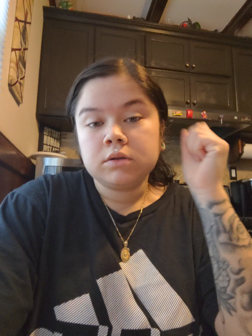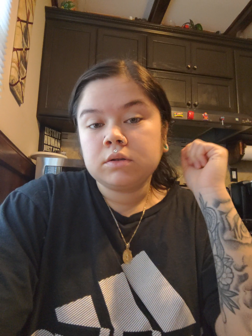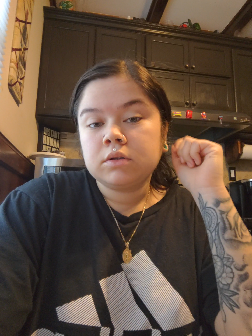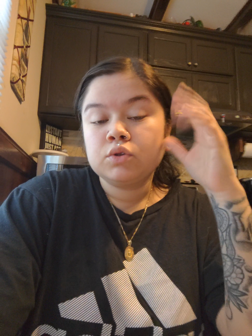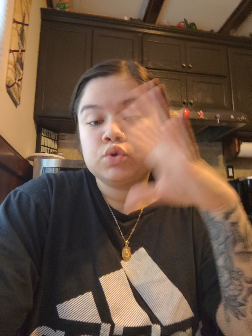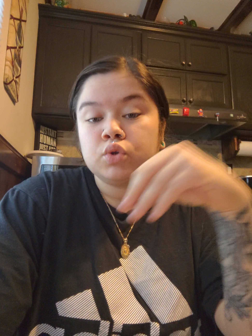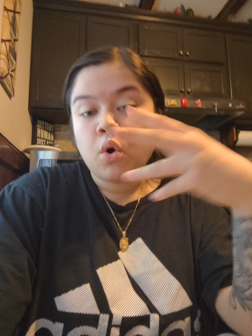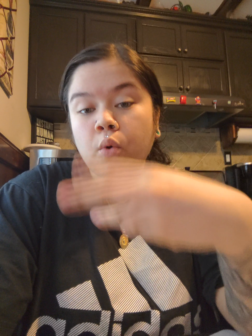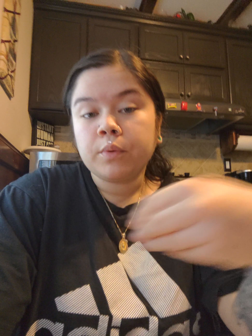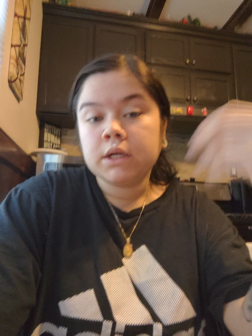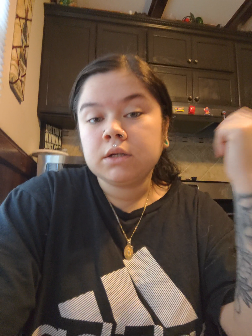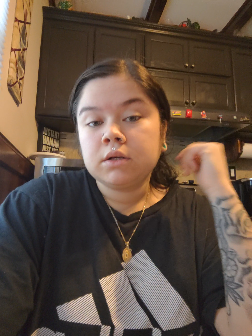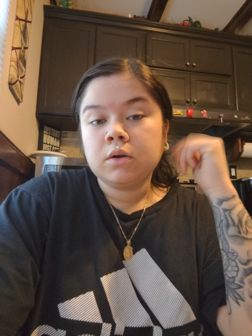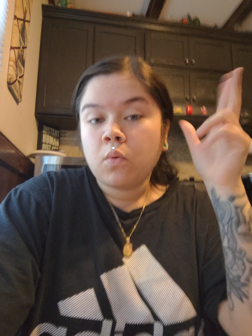story